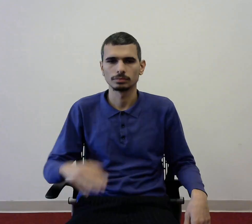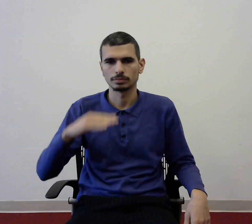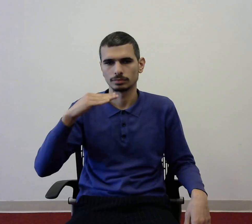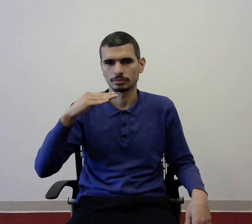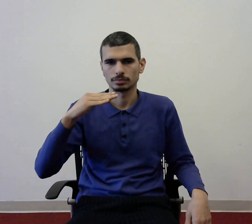J